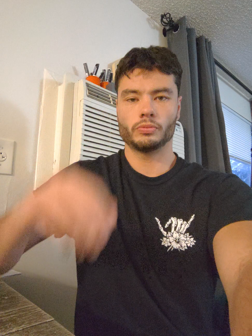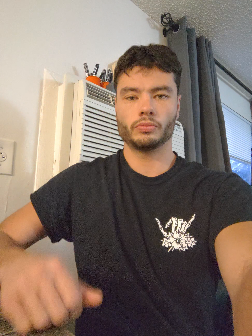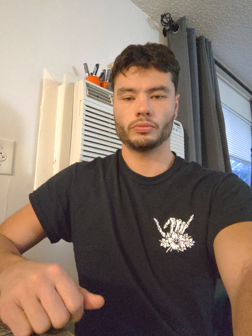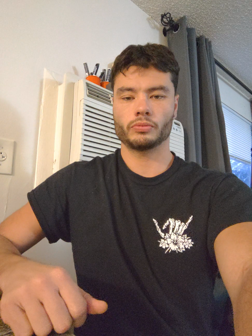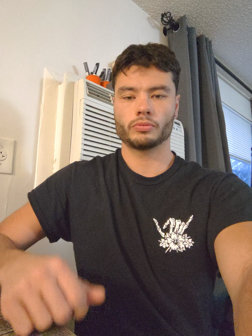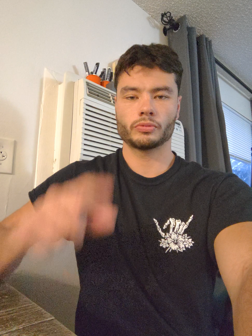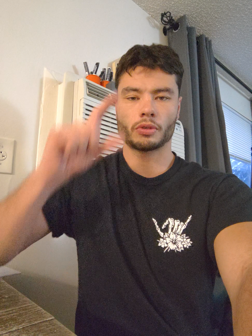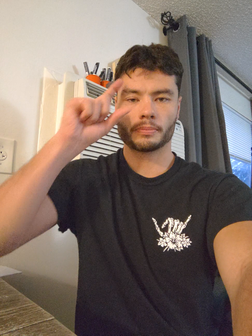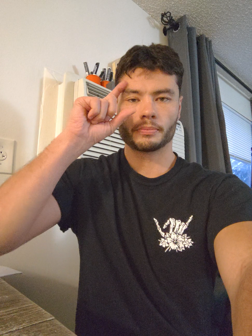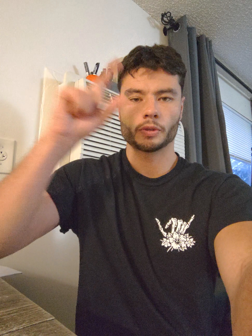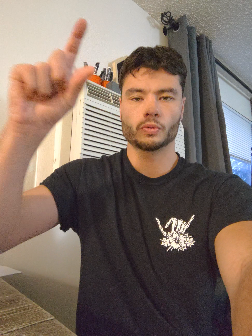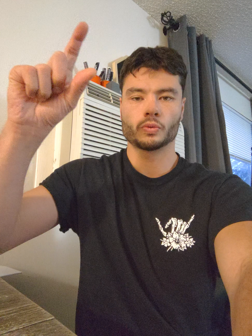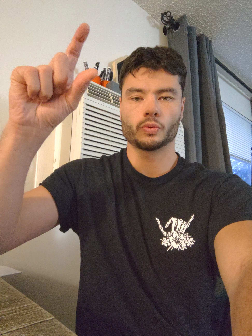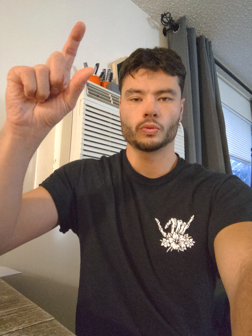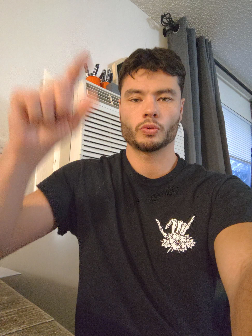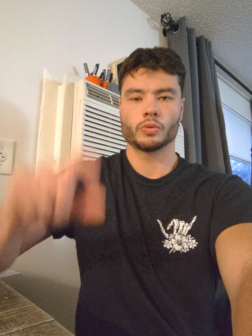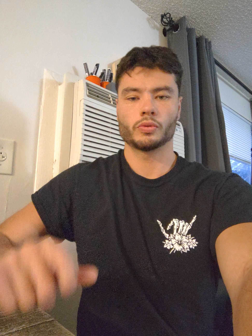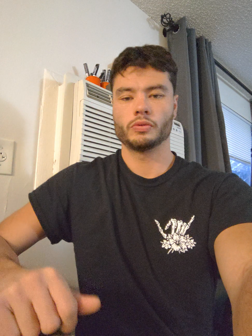moon